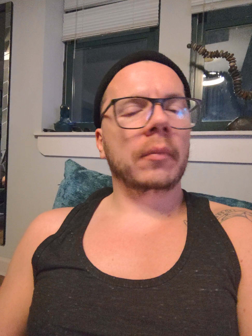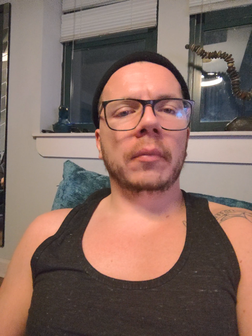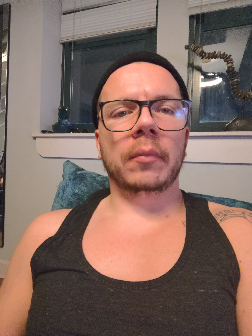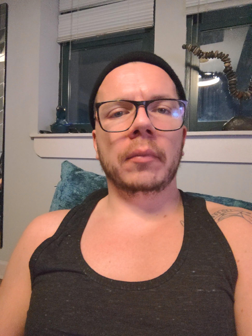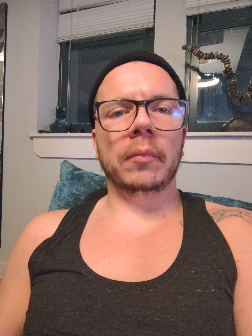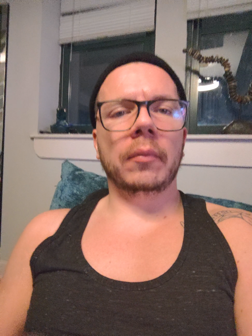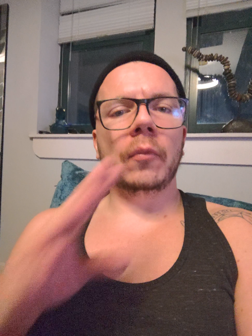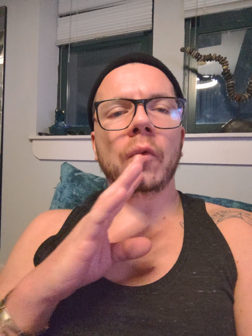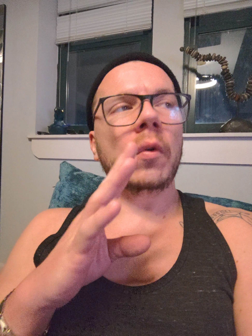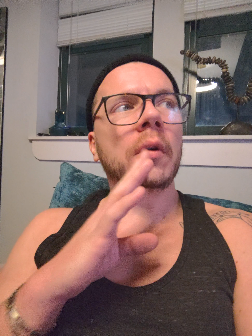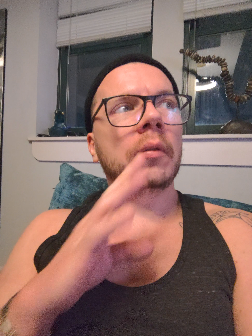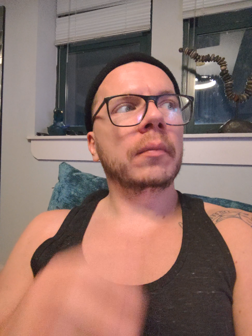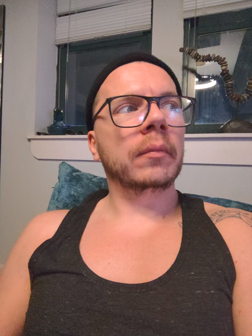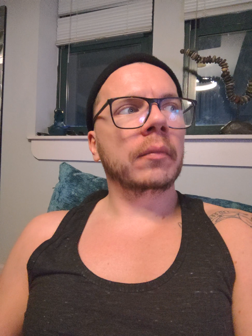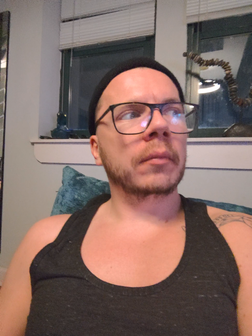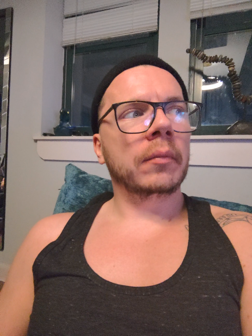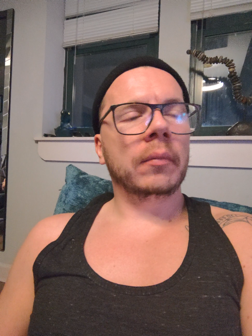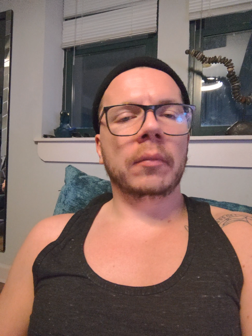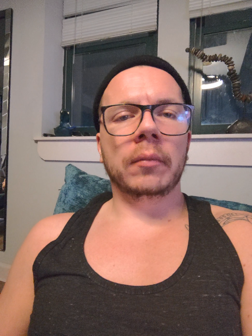talk